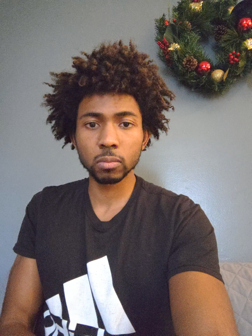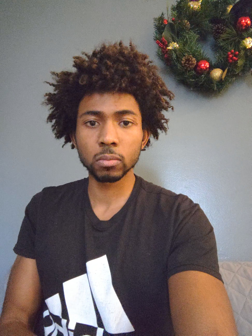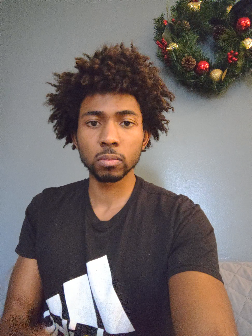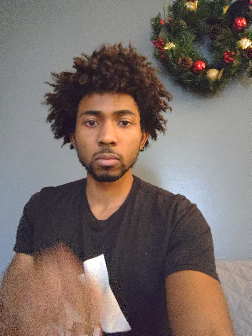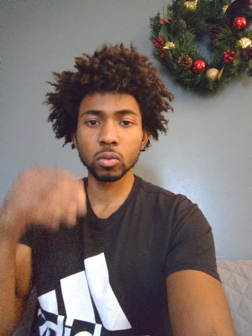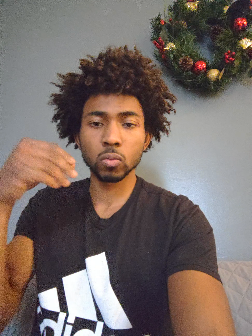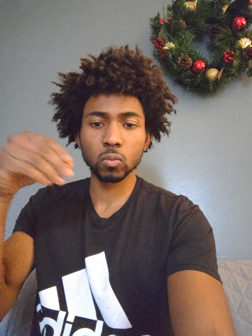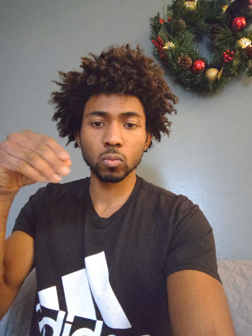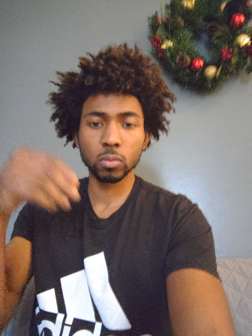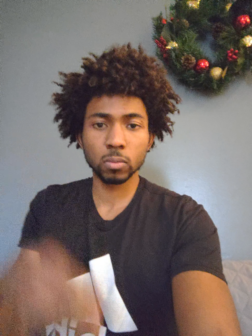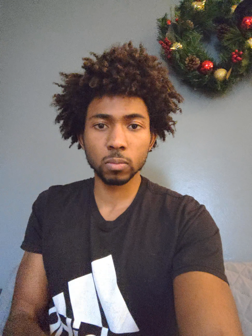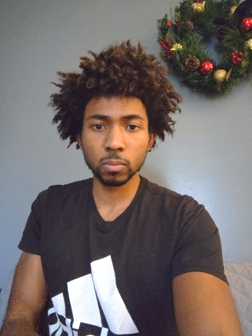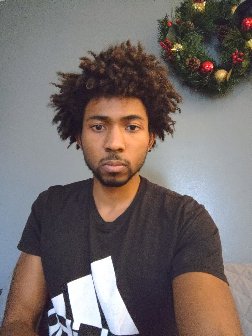store